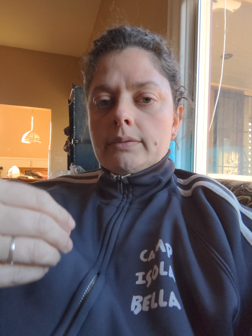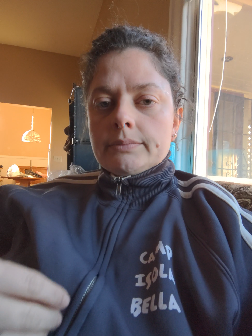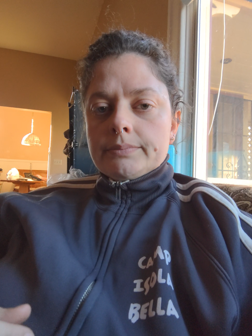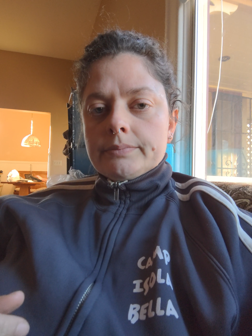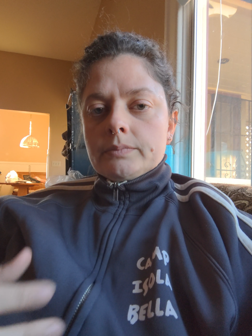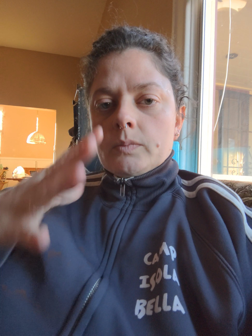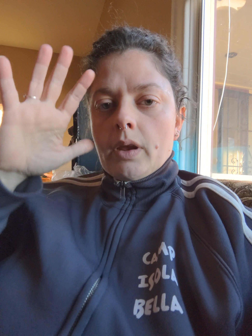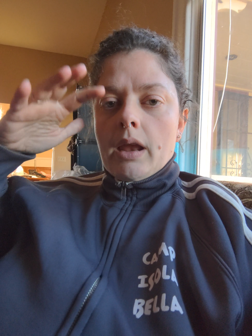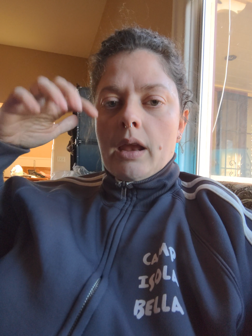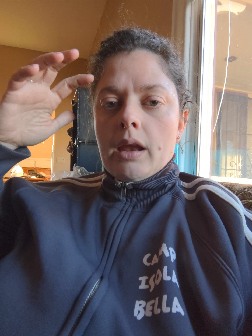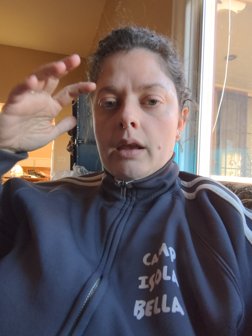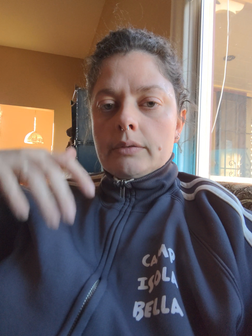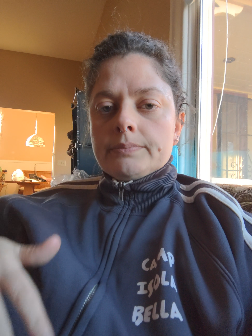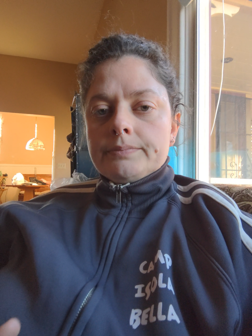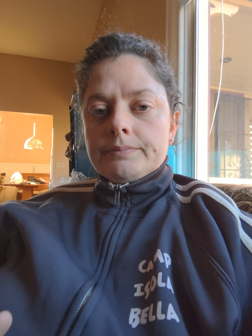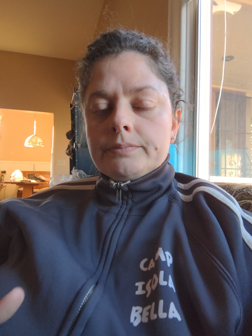rain